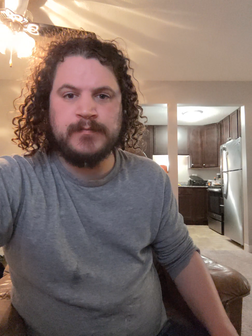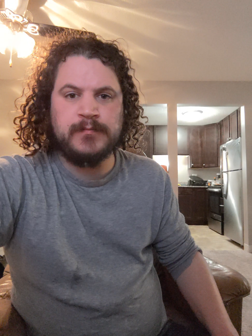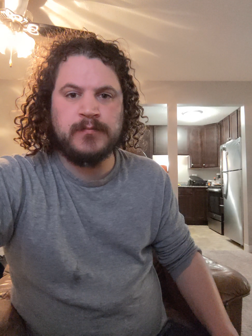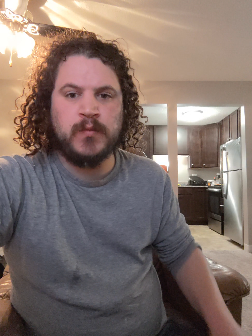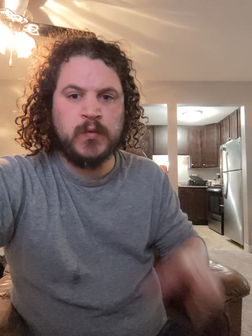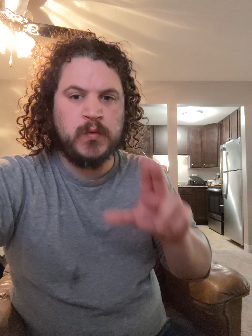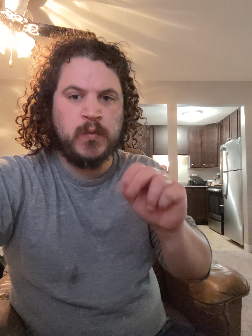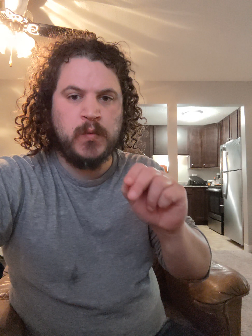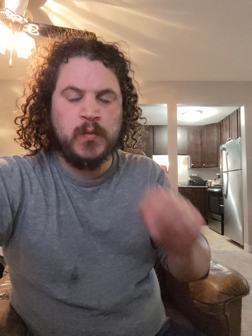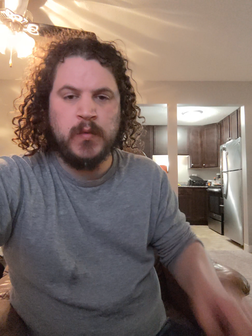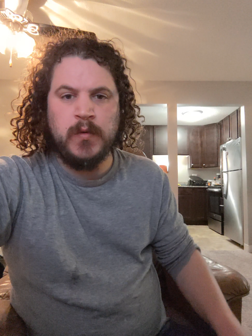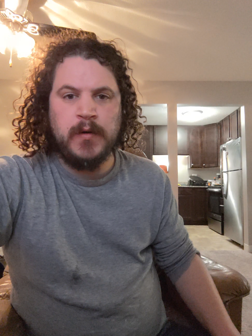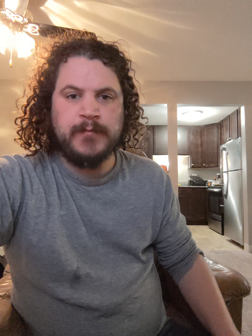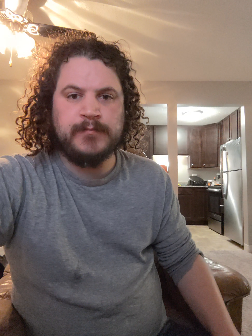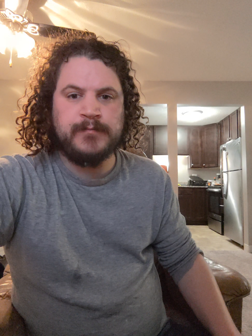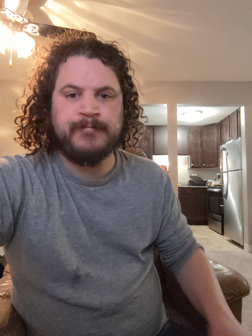no